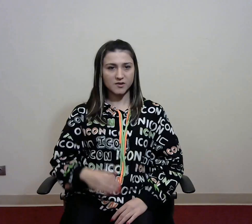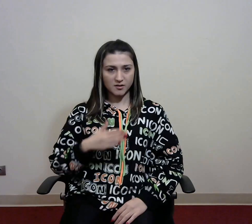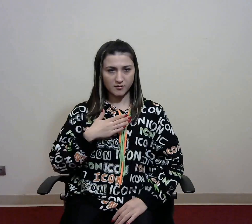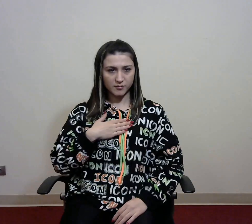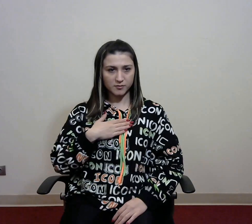mən